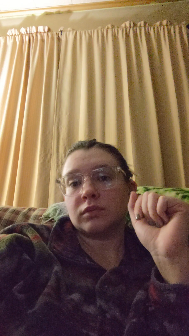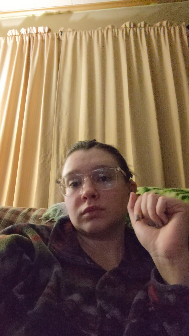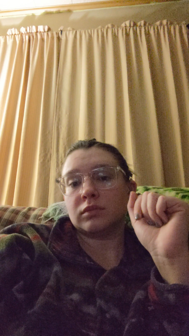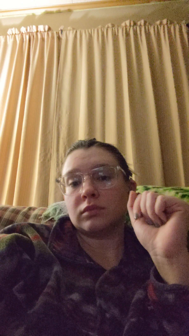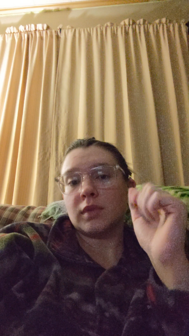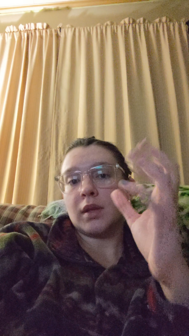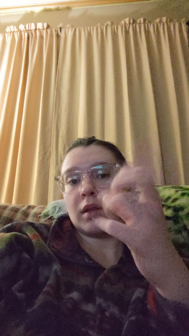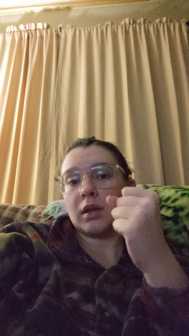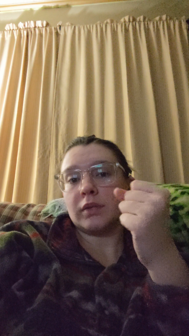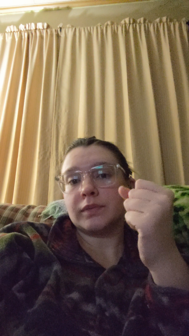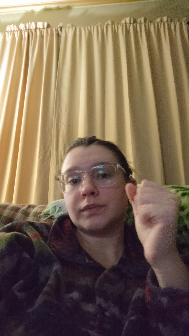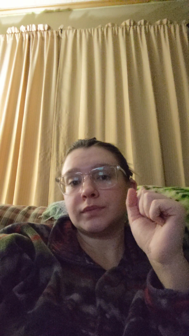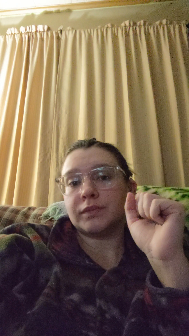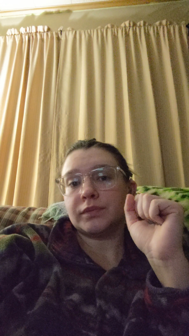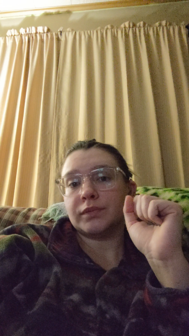get